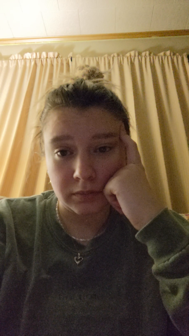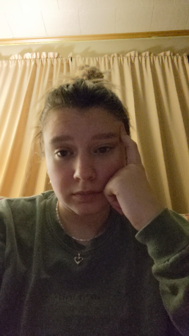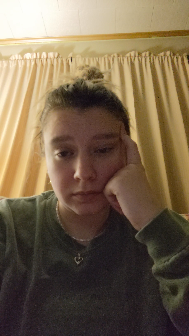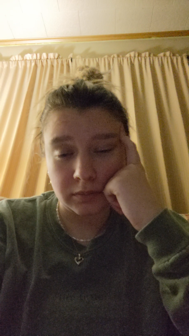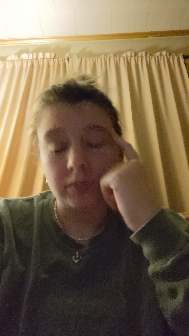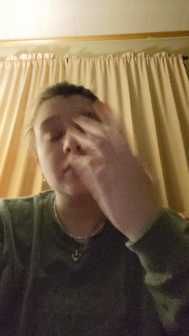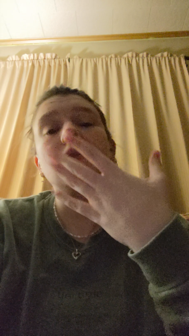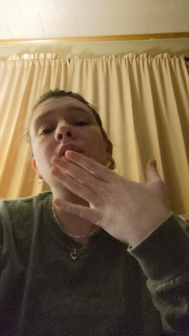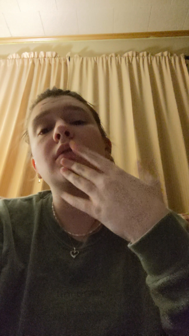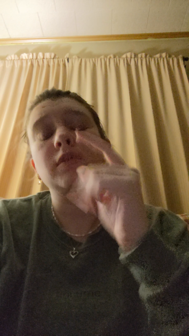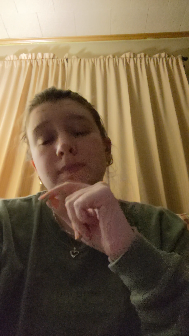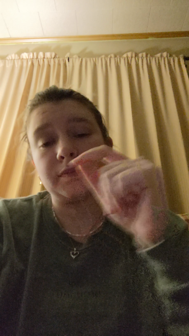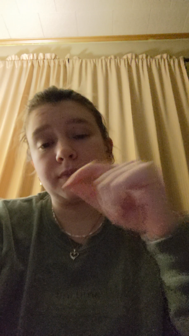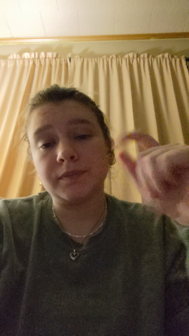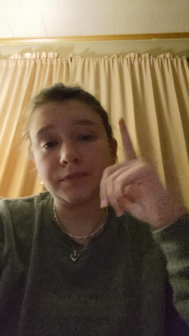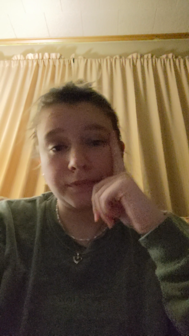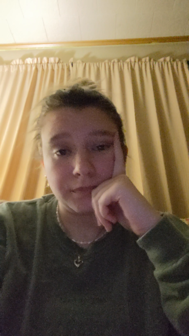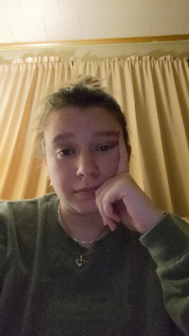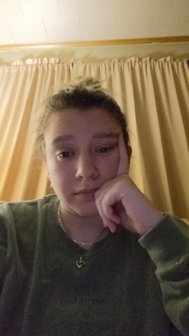crayon